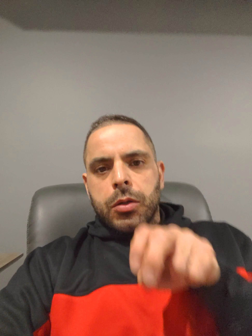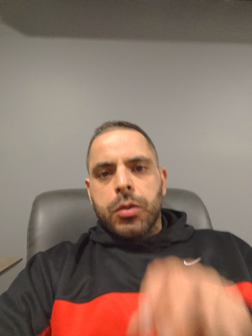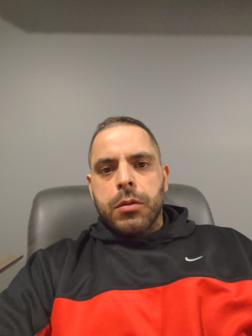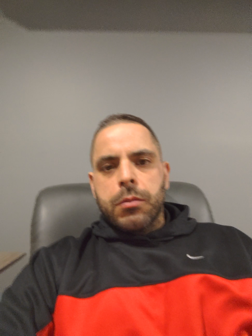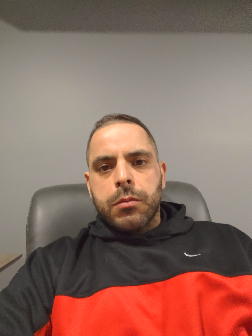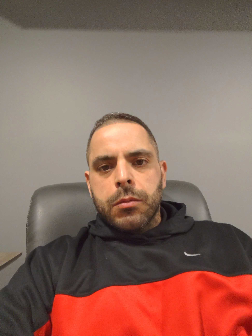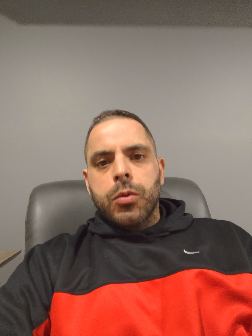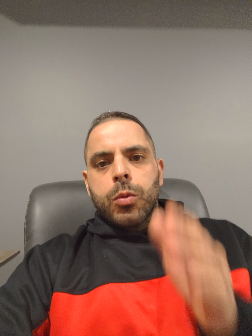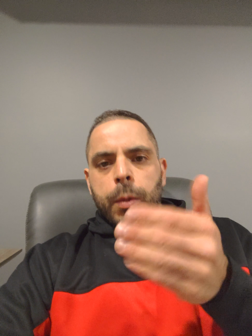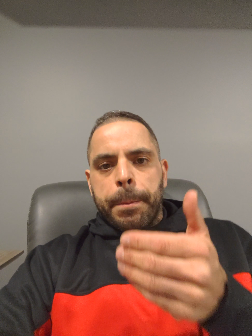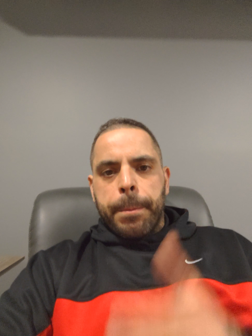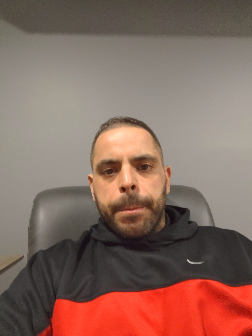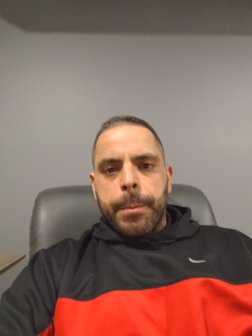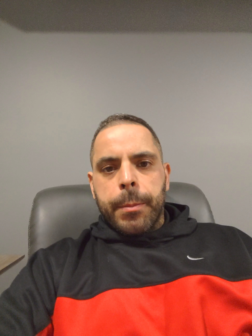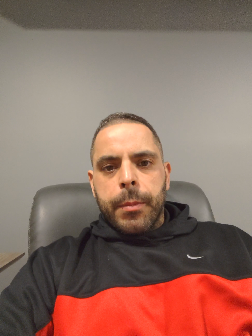room